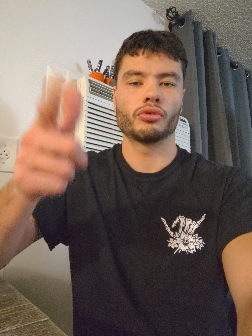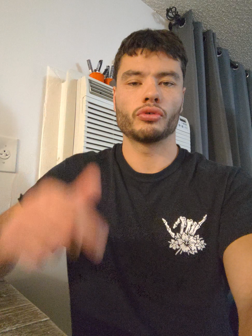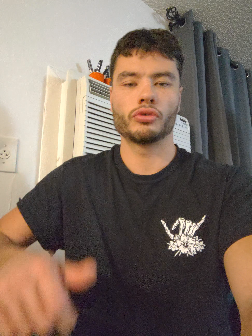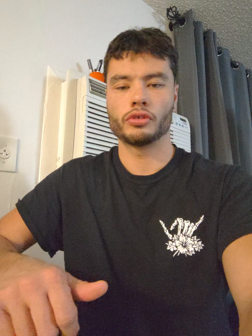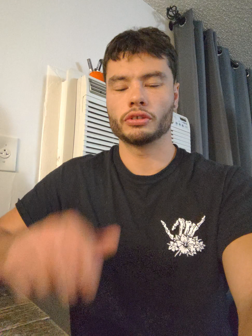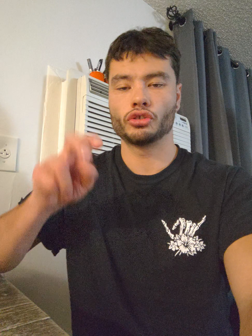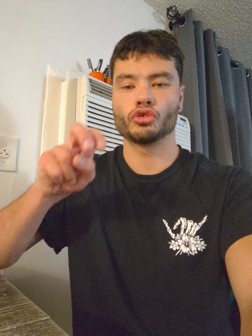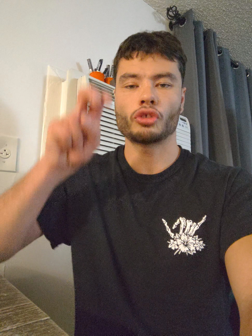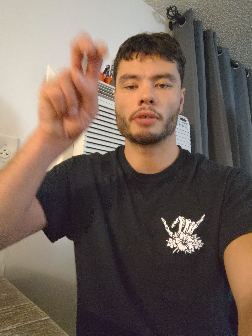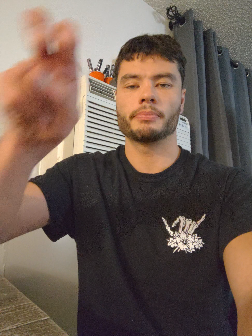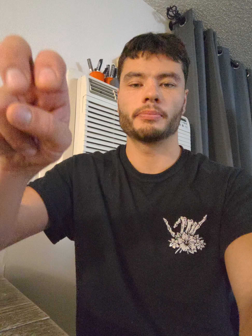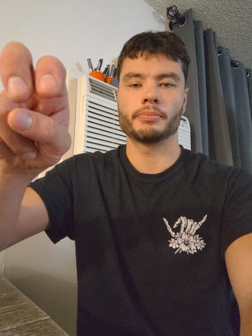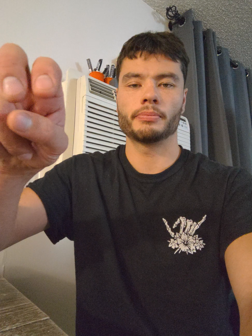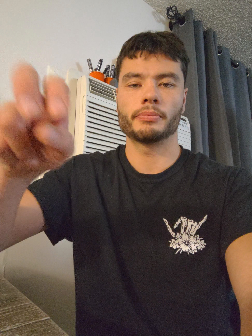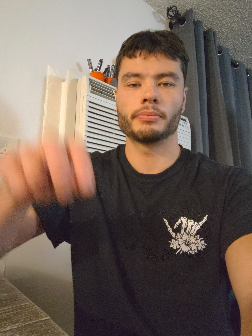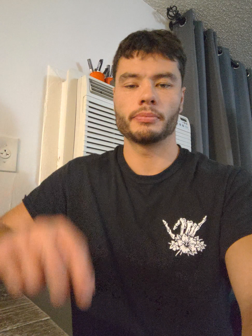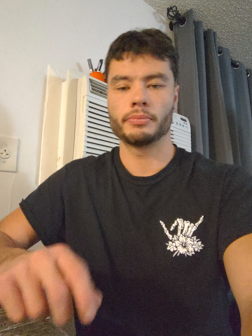jump